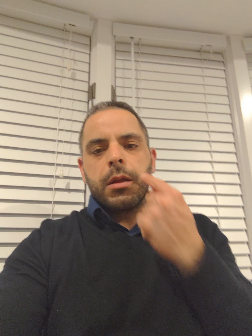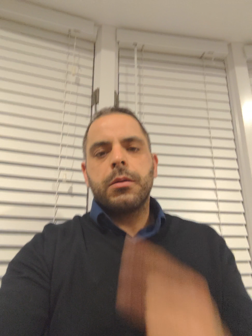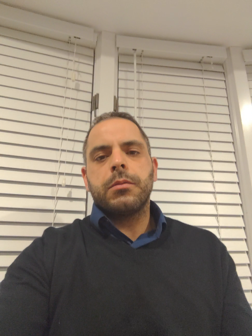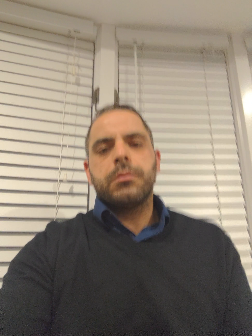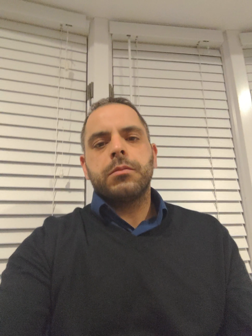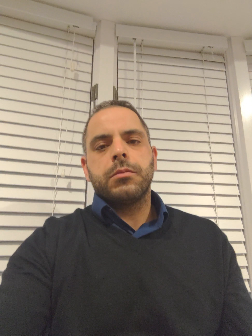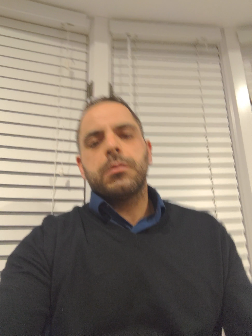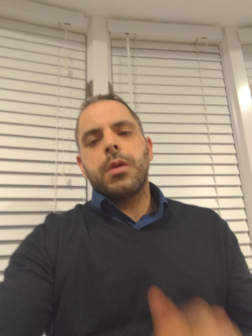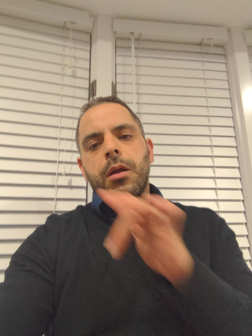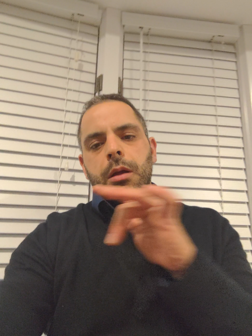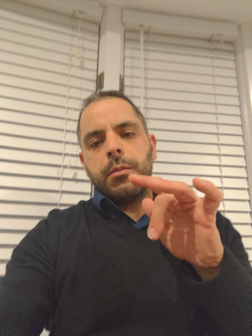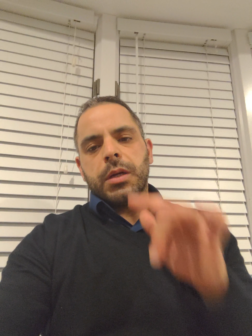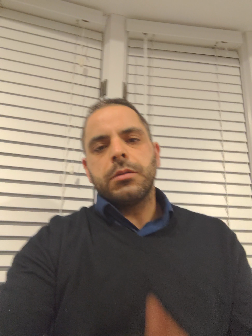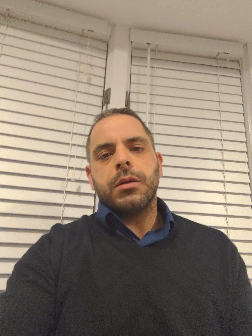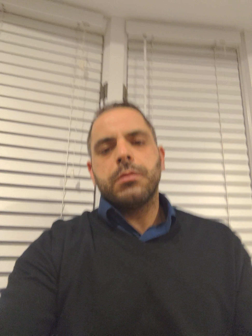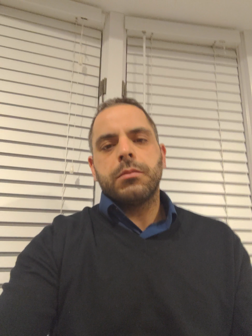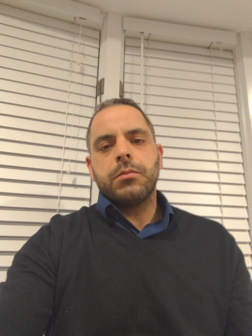empty